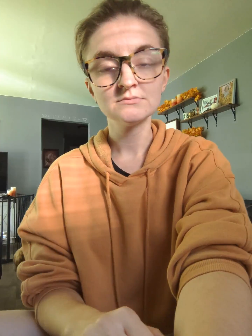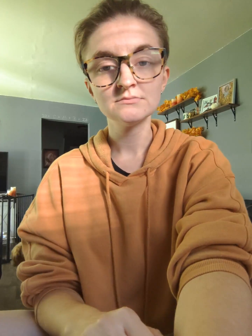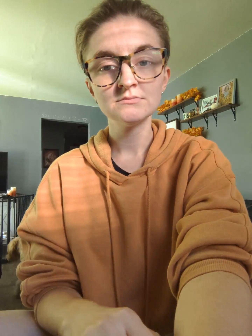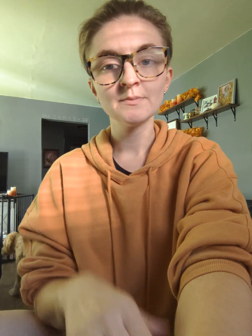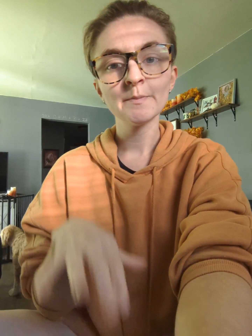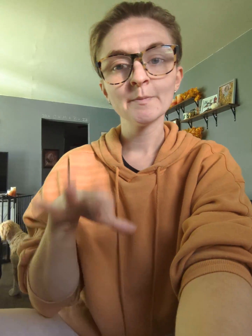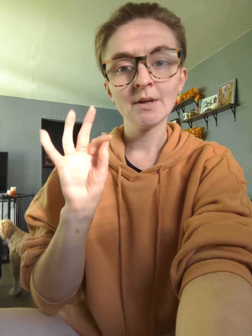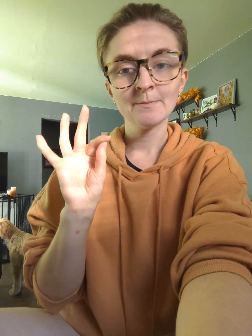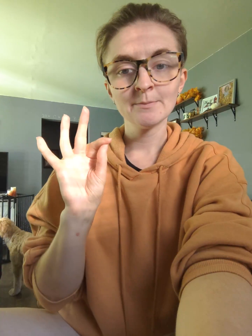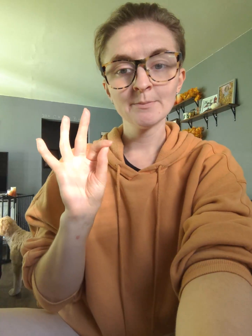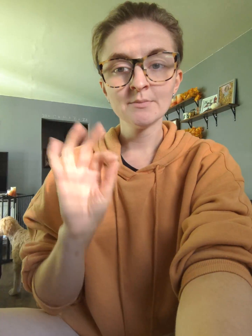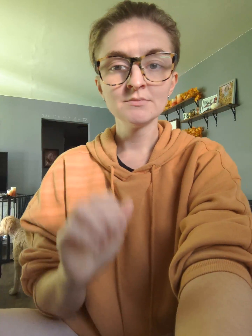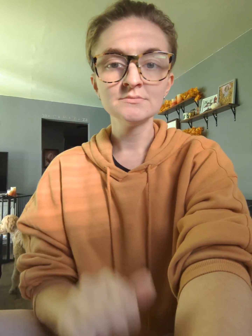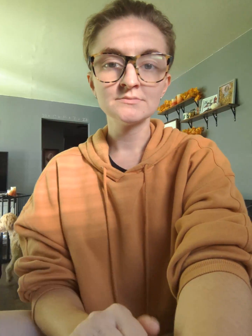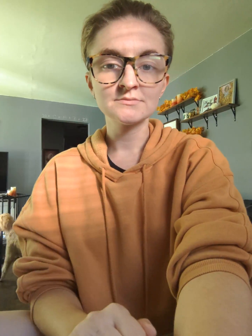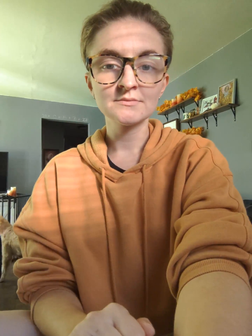pick